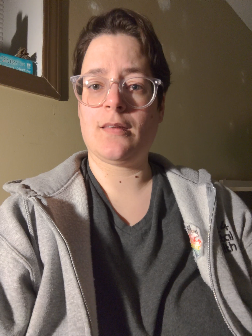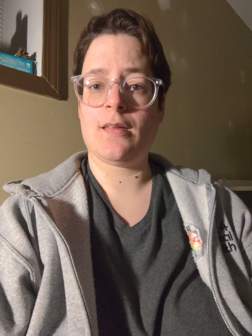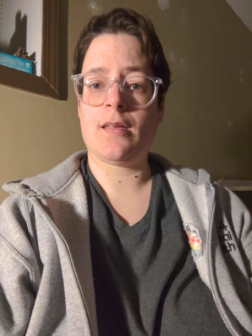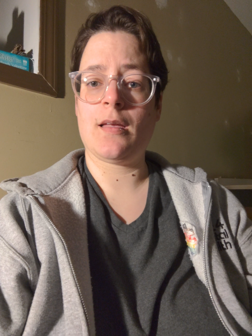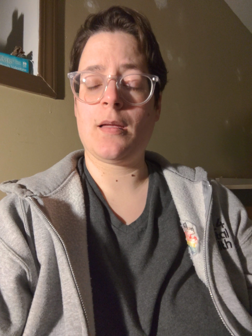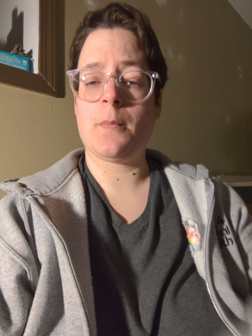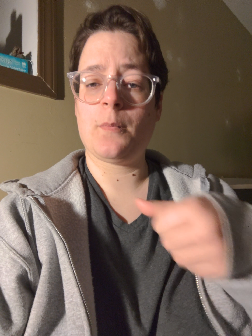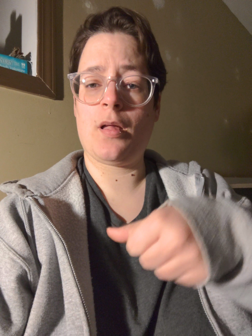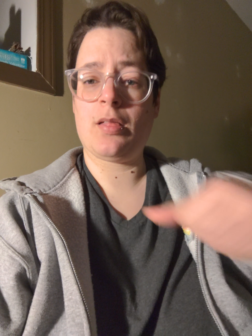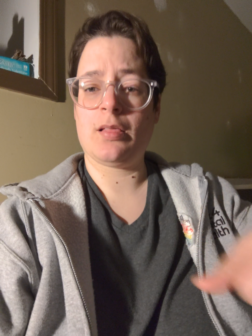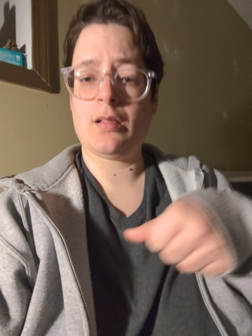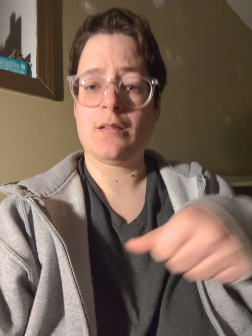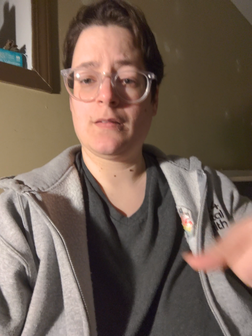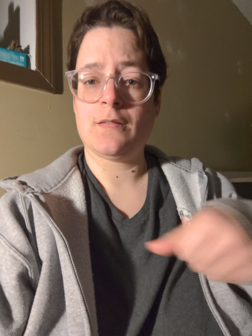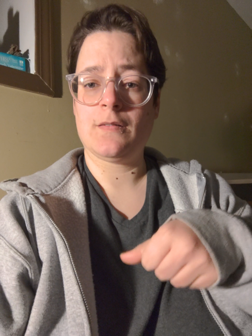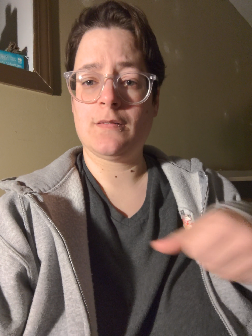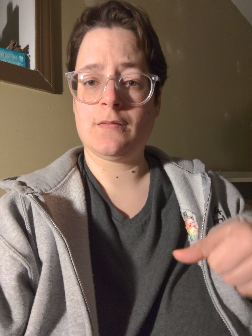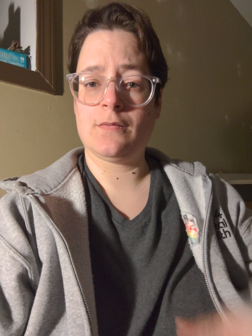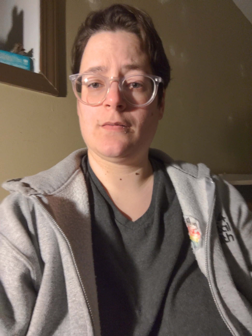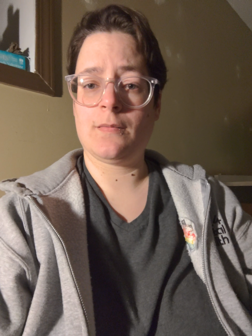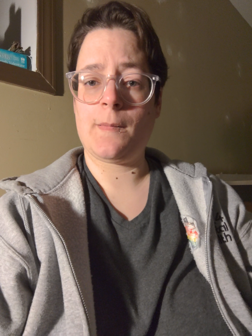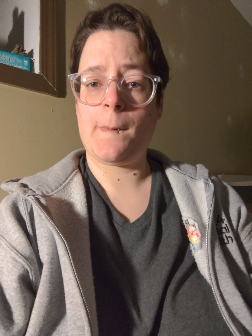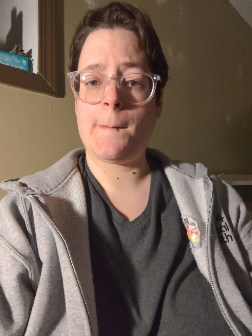puzzle